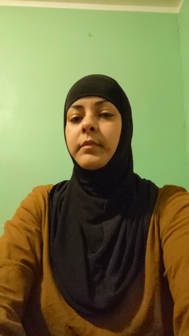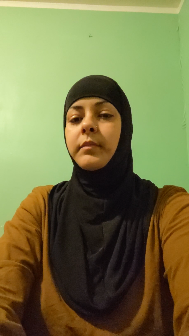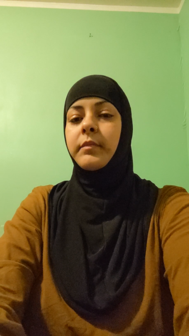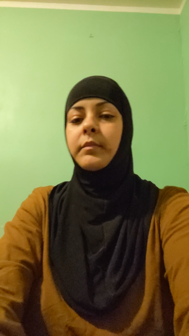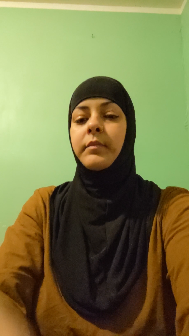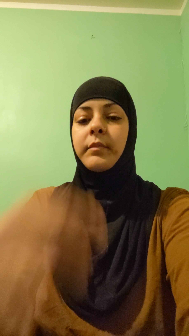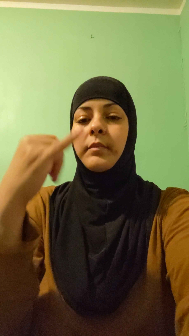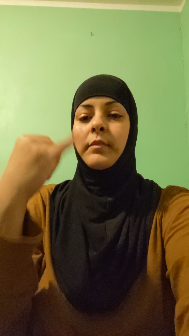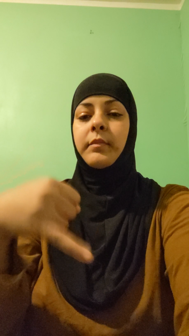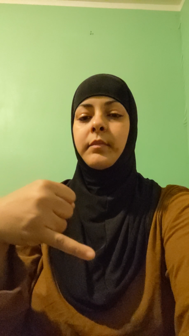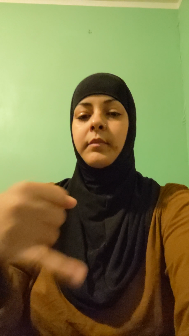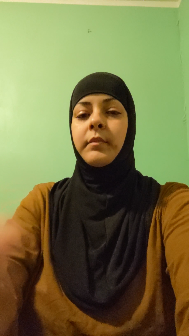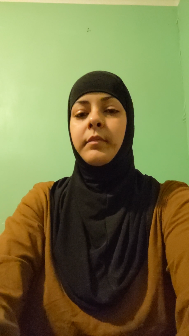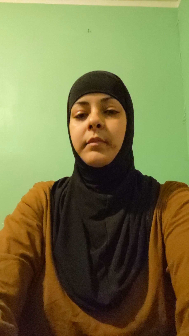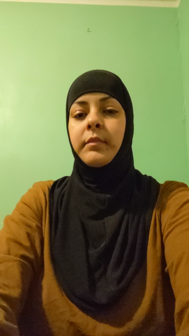last